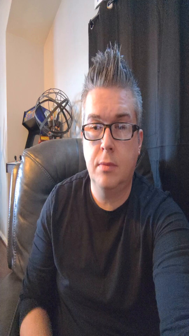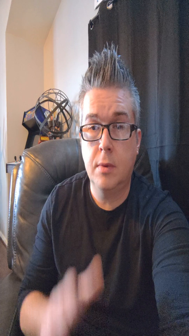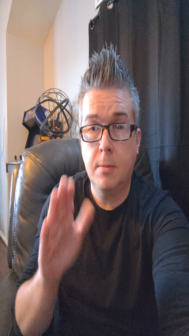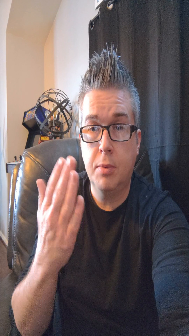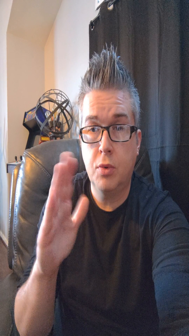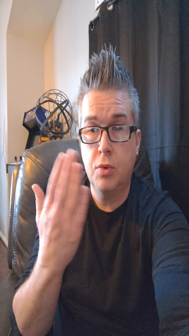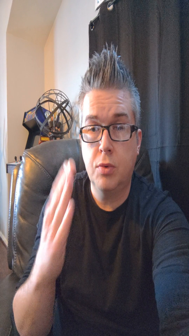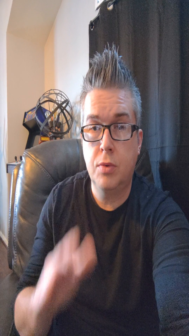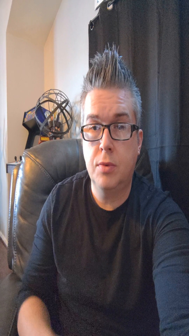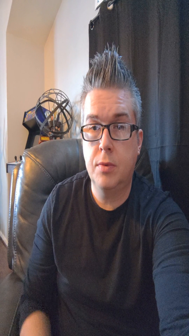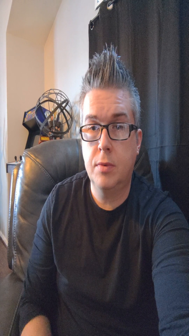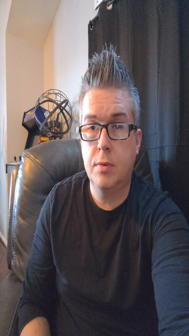book